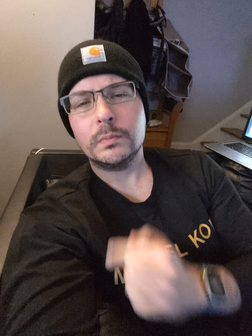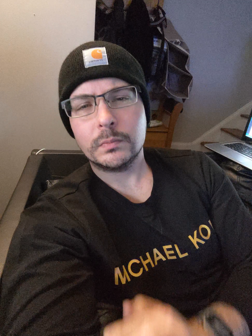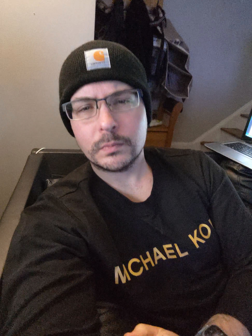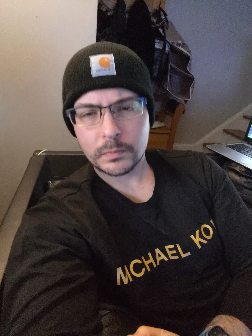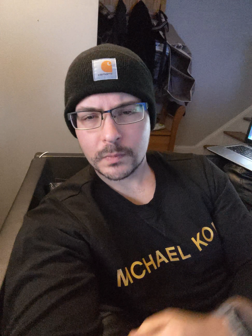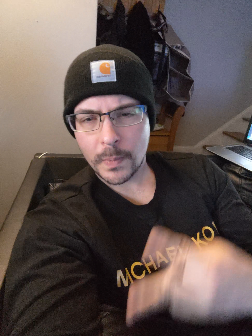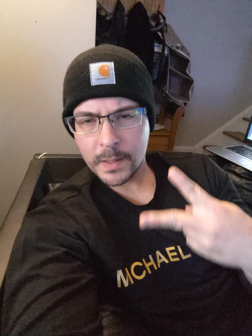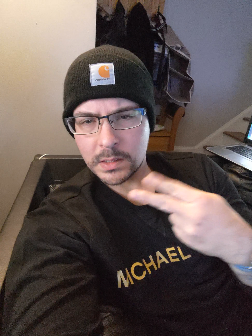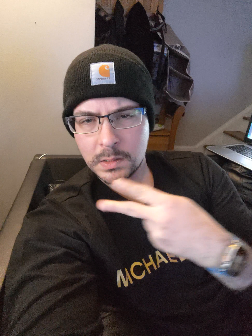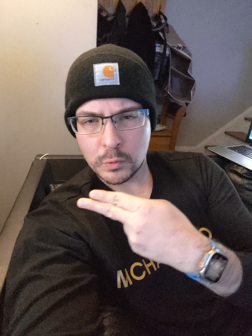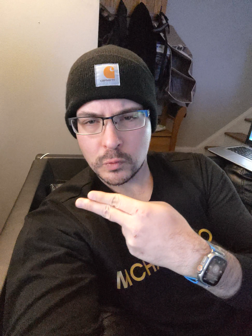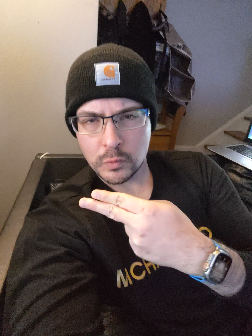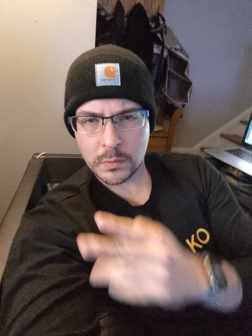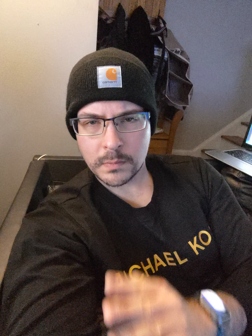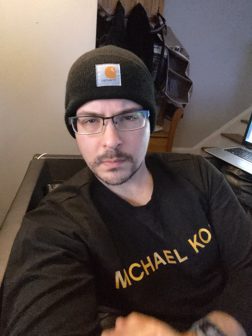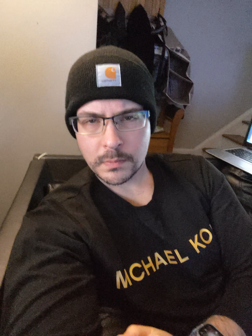scissors